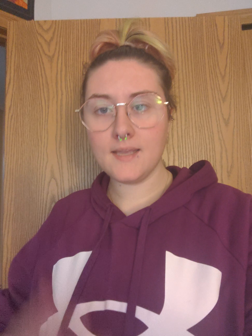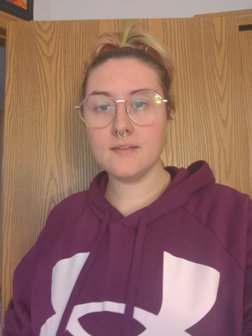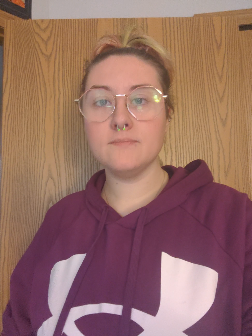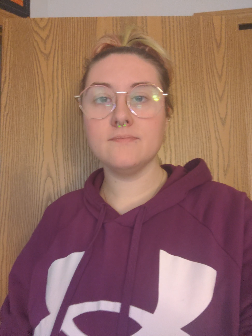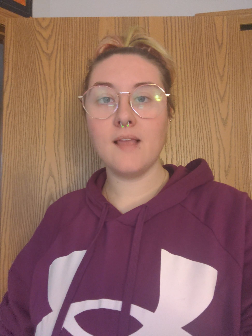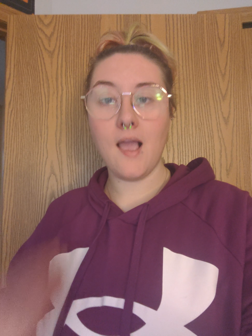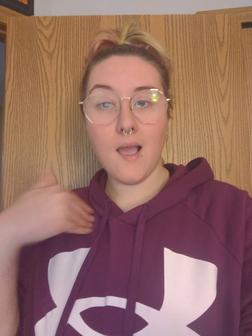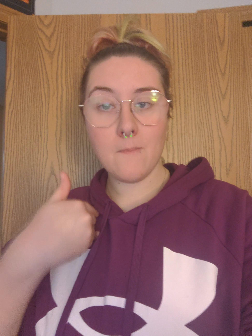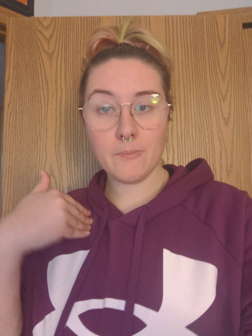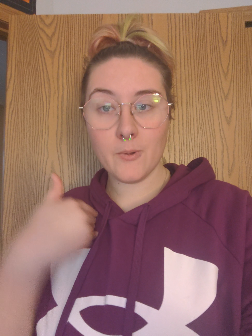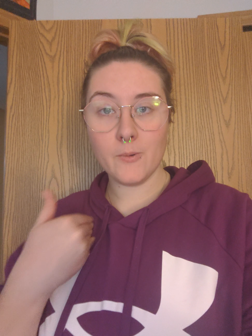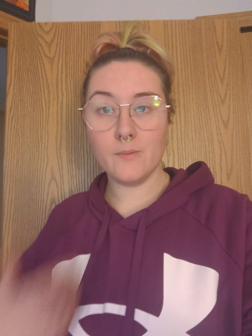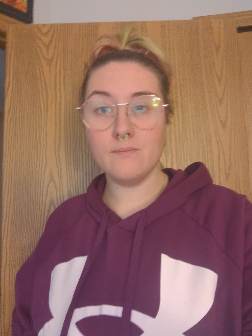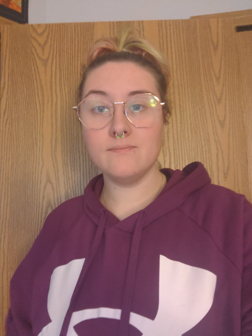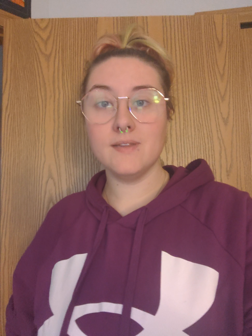animal